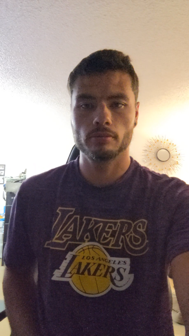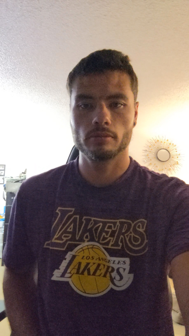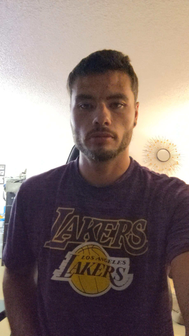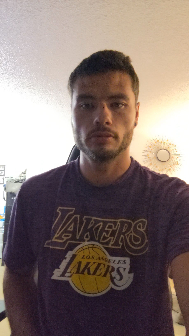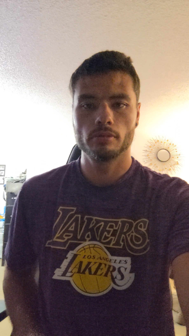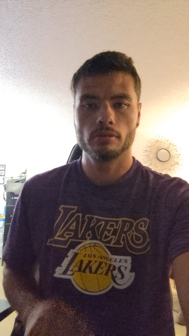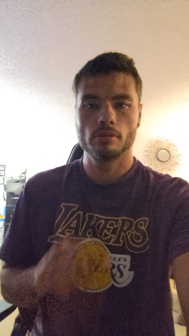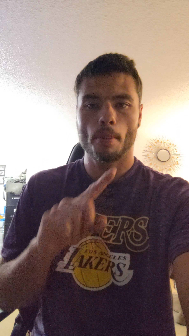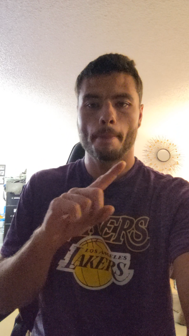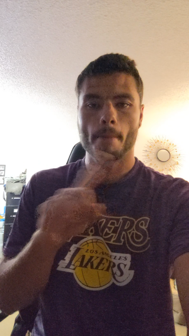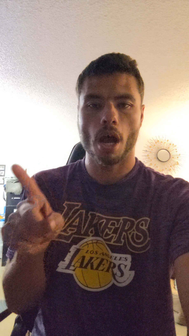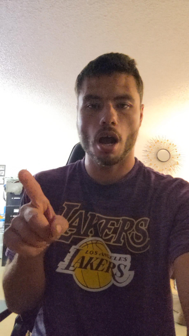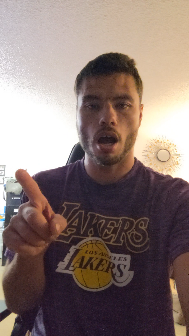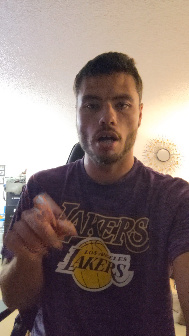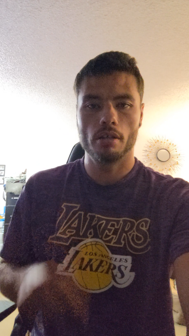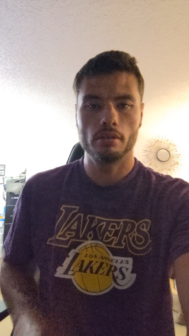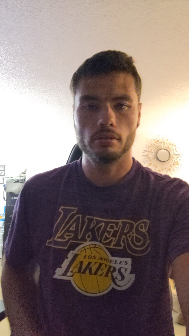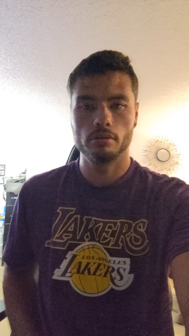but